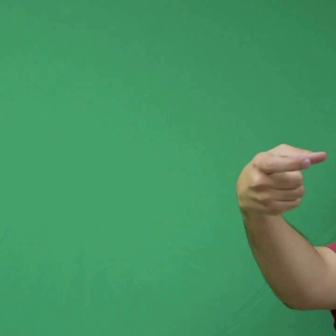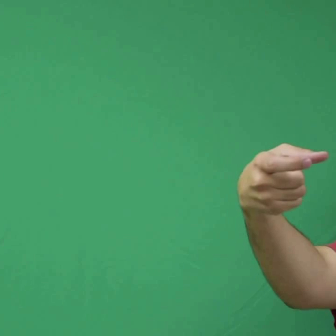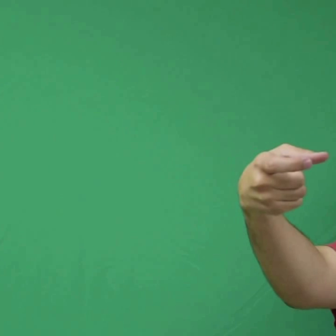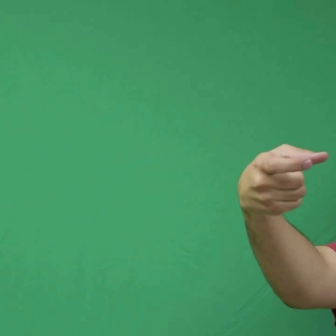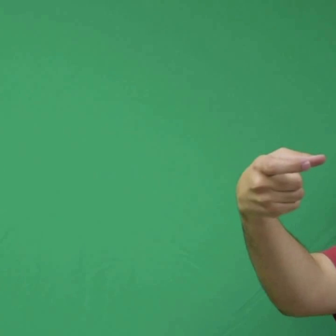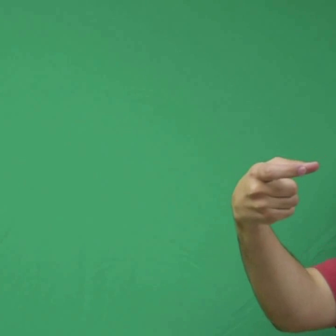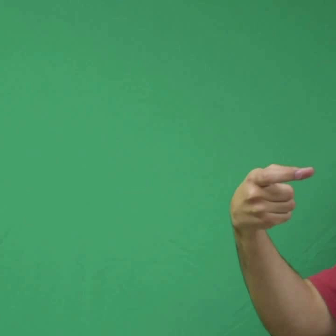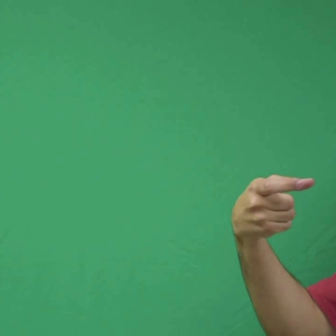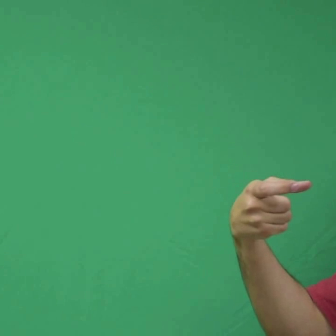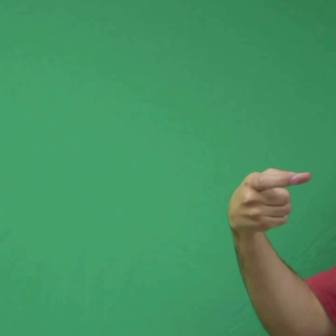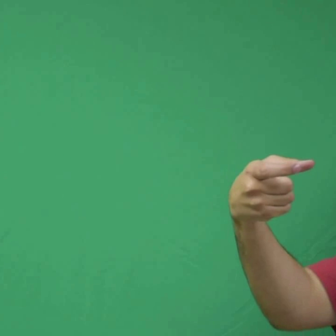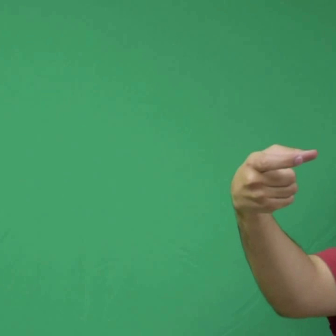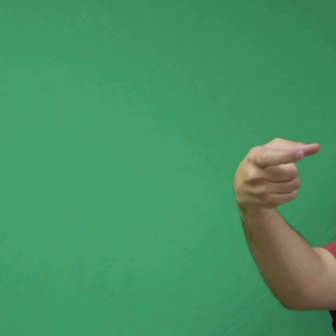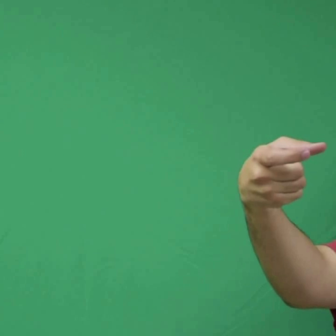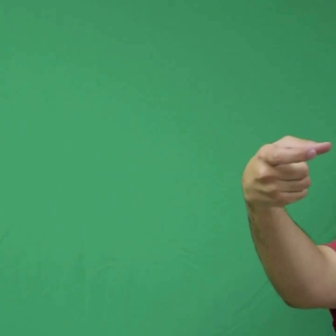X